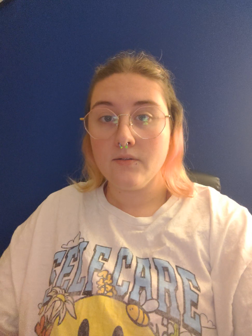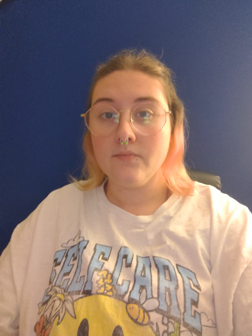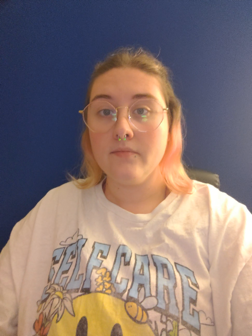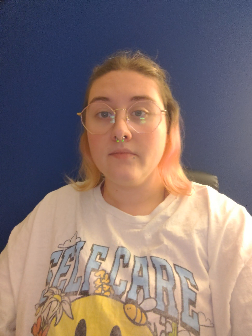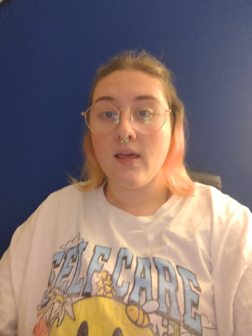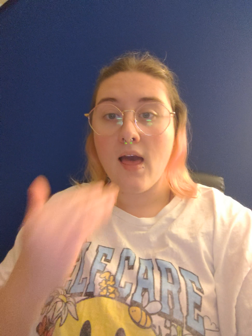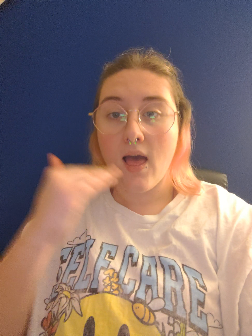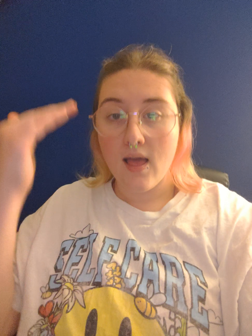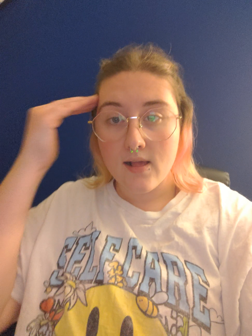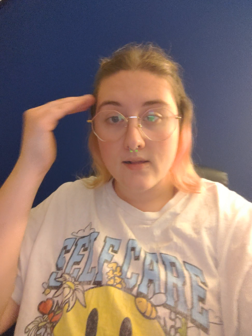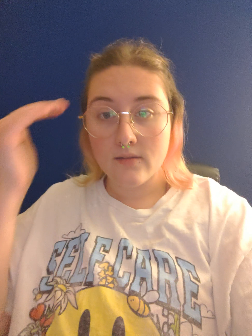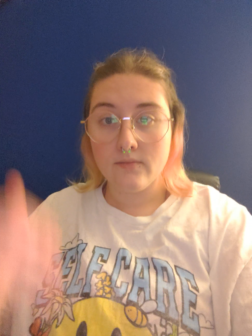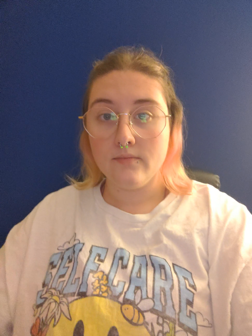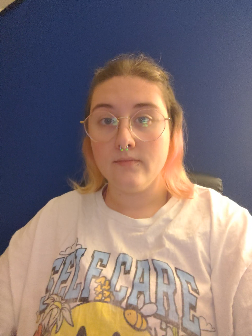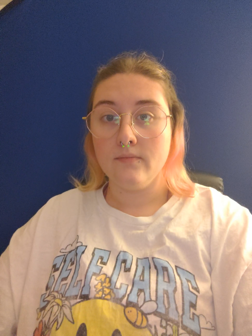head